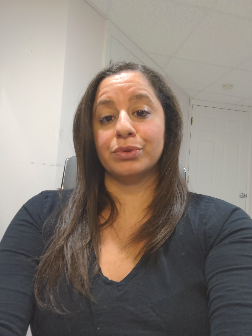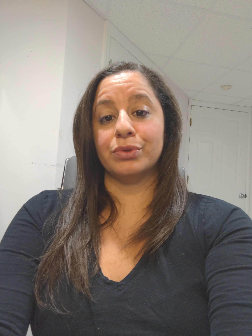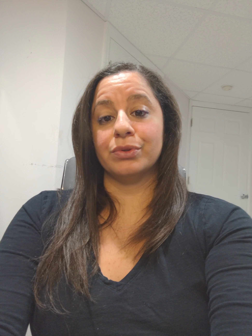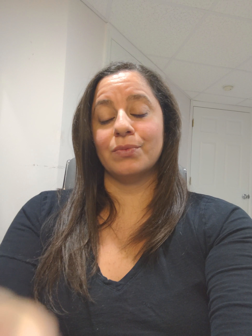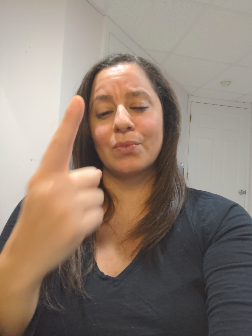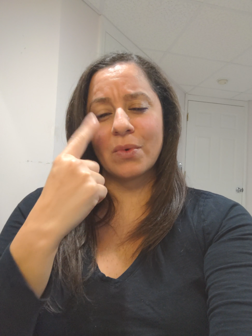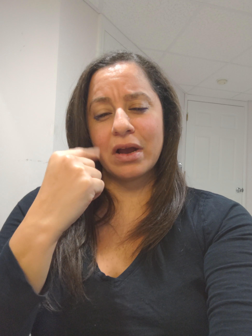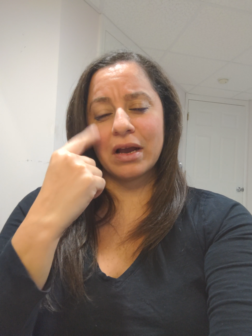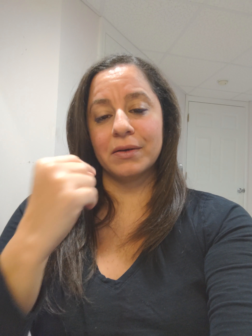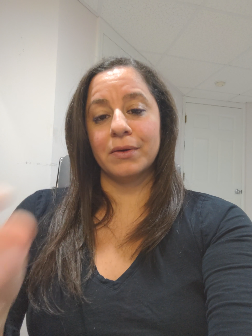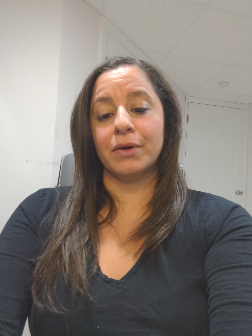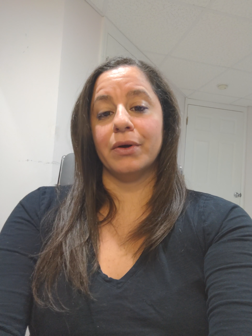cry